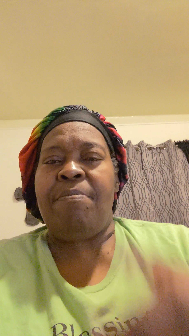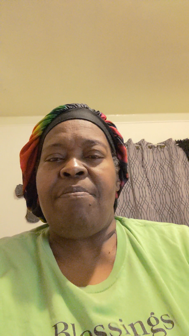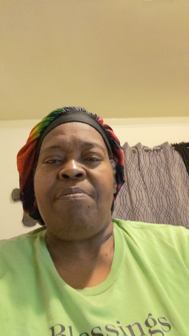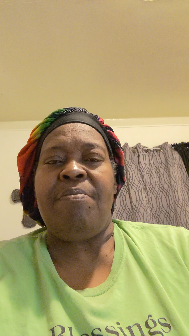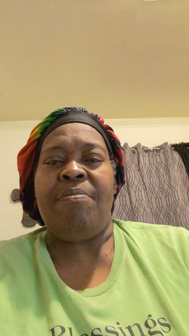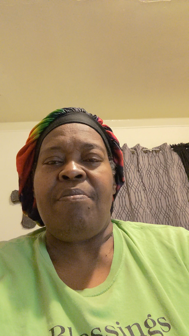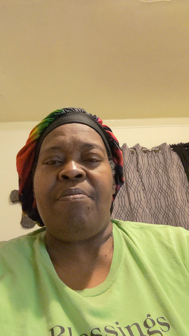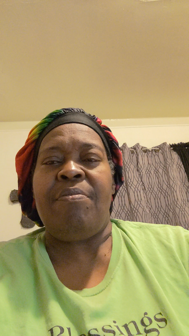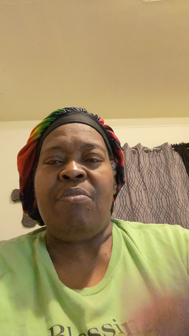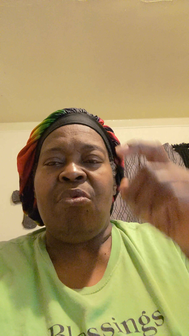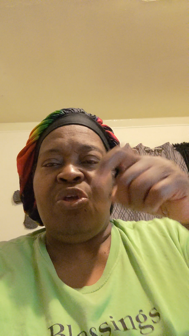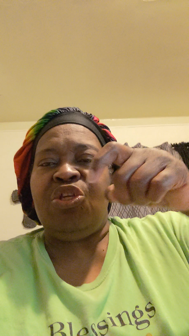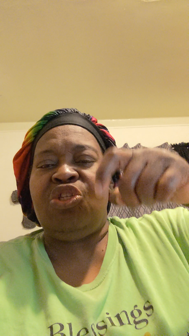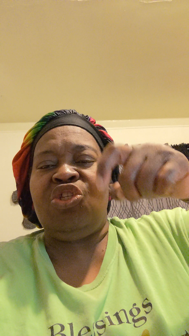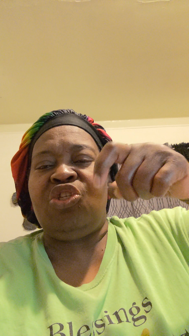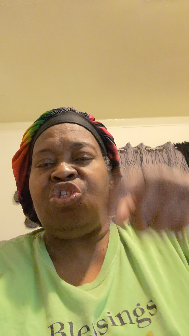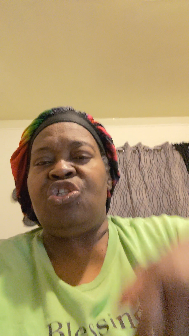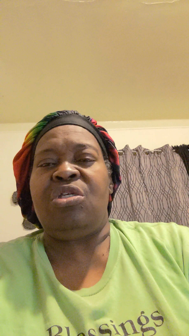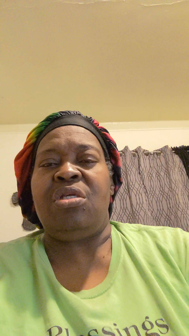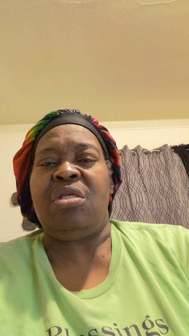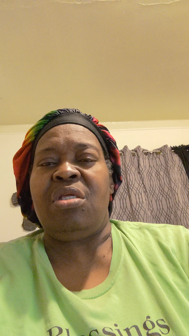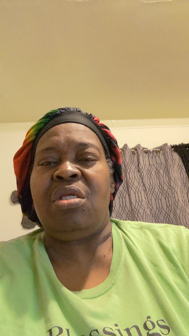should